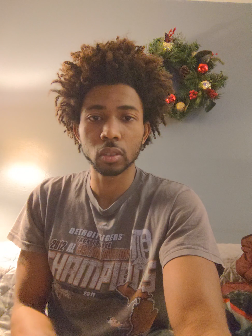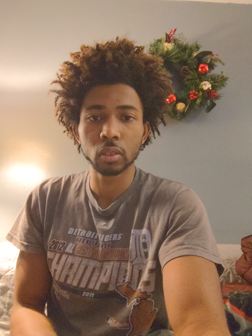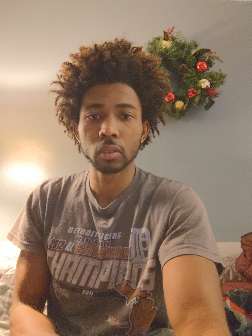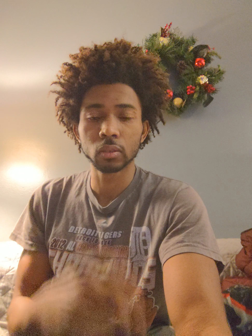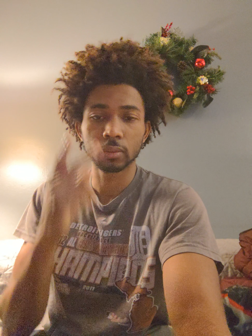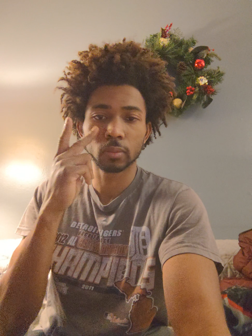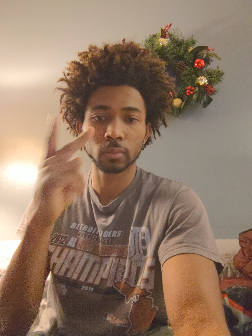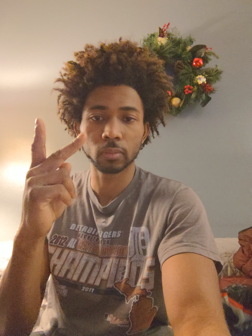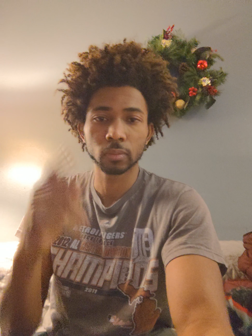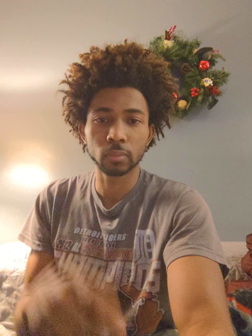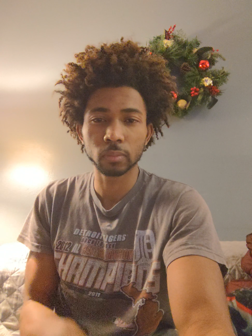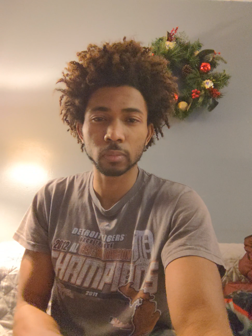see